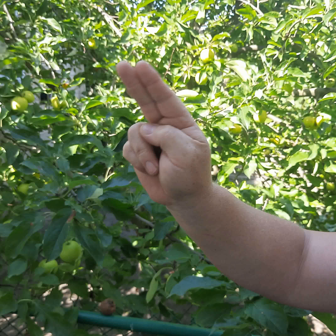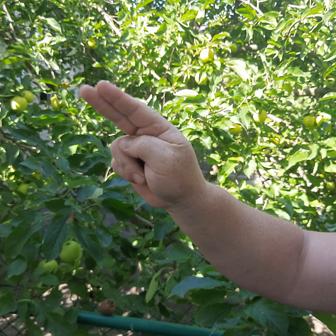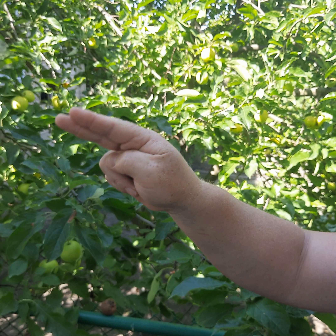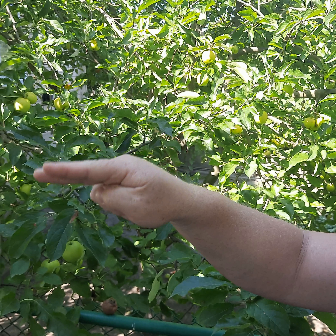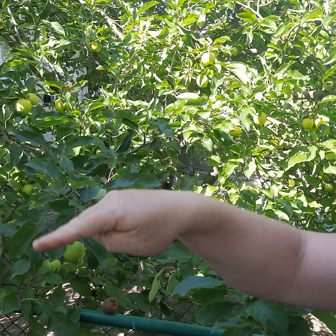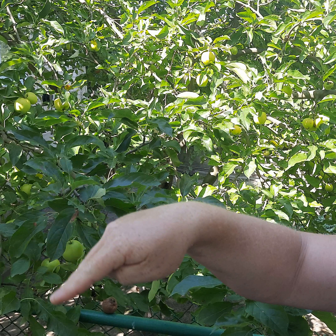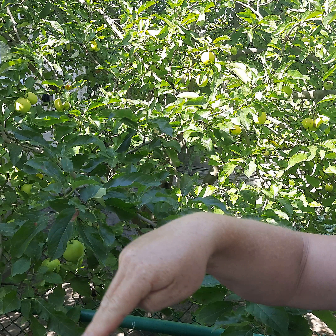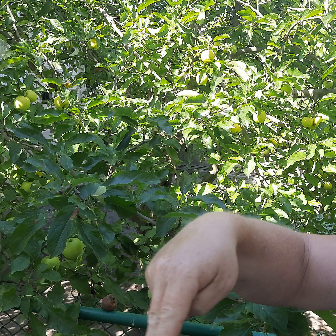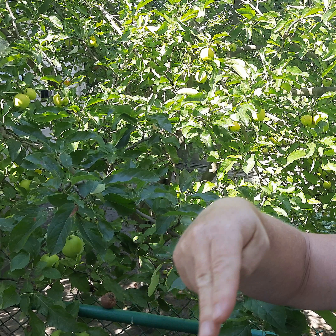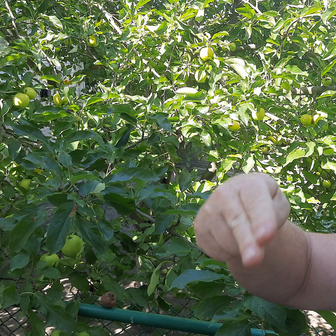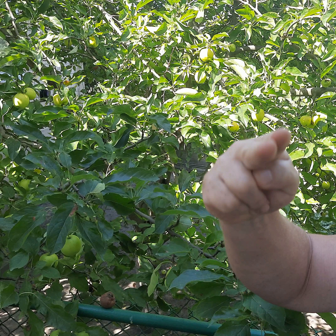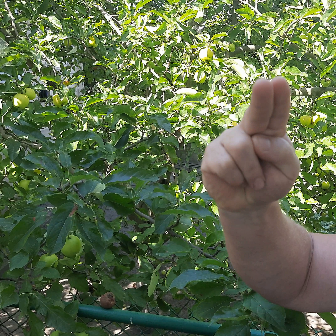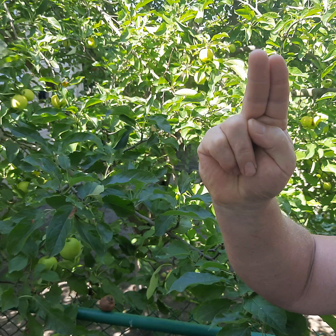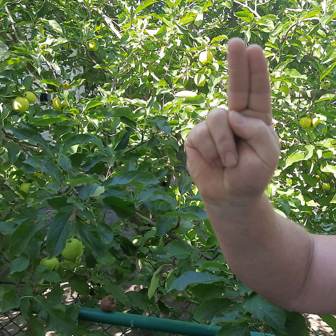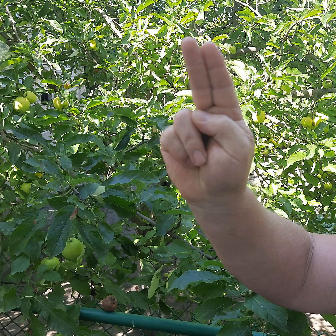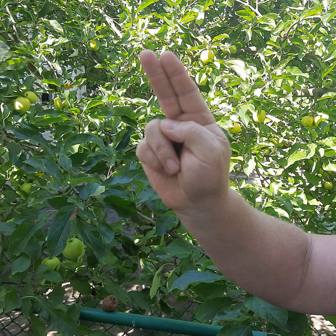Д